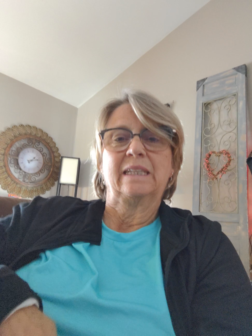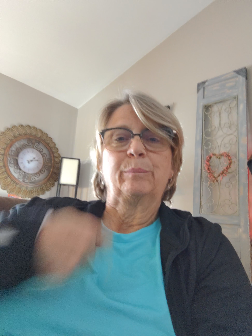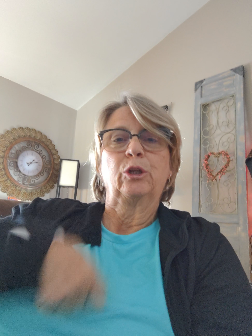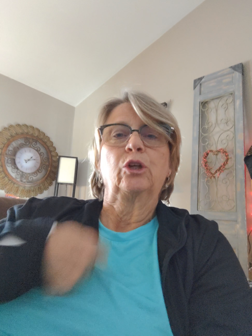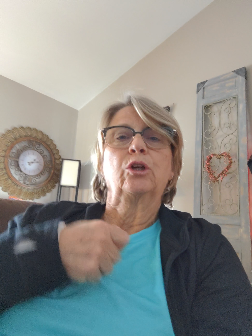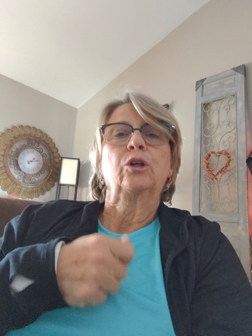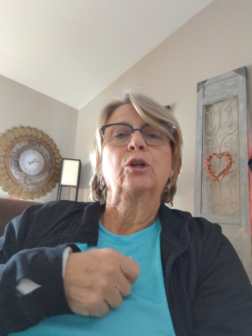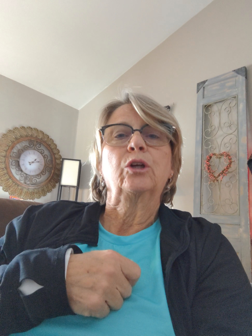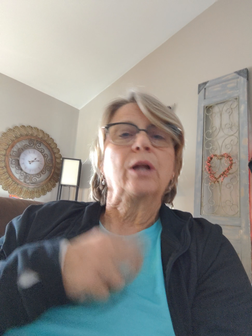zipper